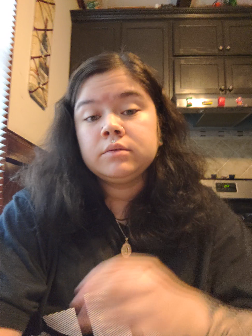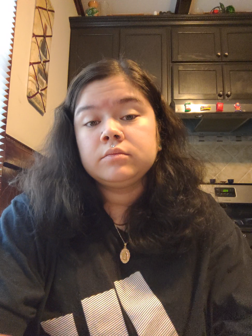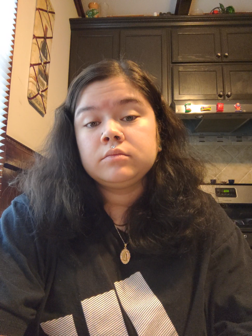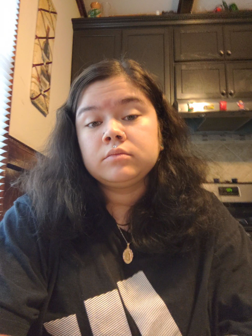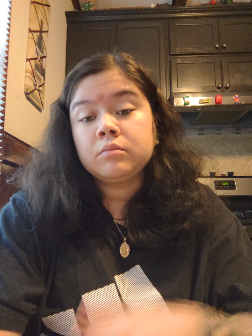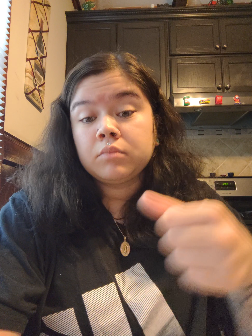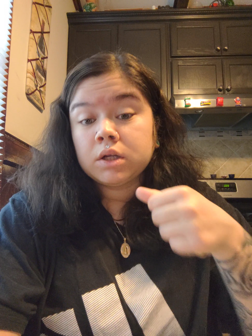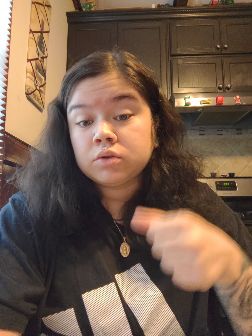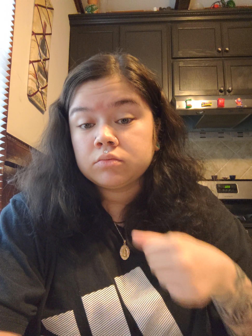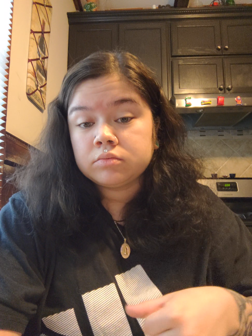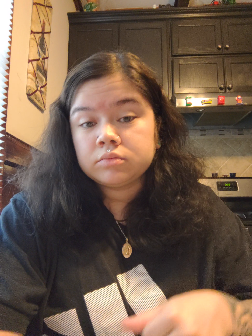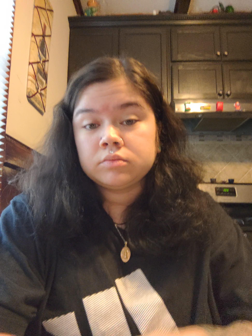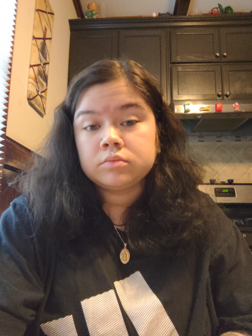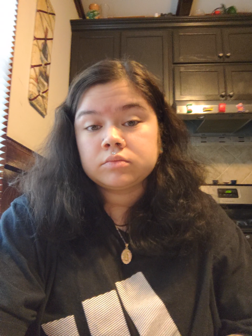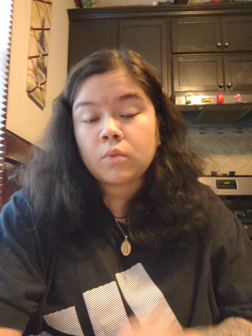puzzle